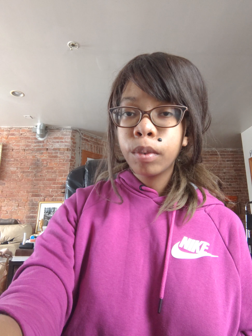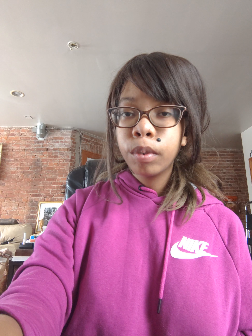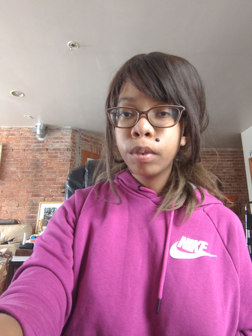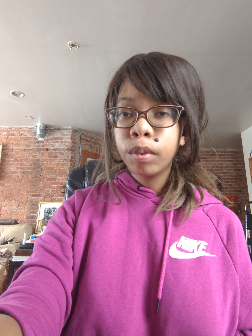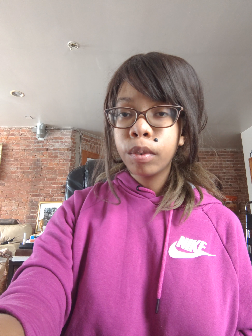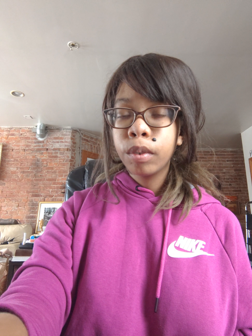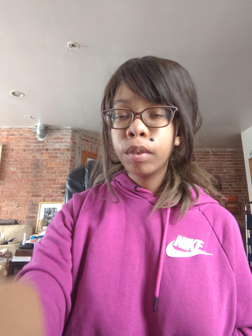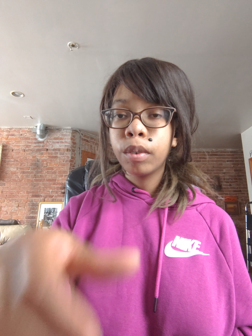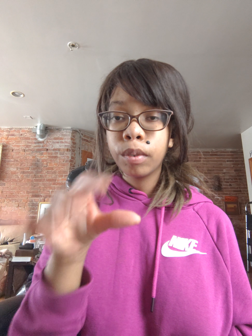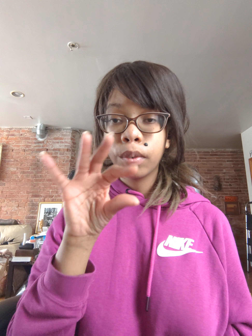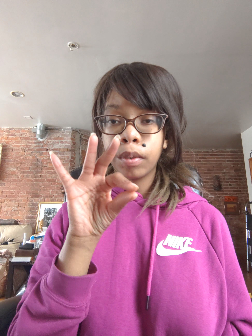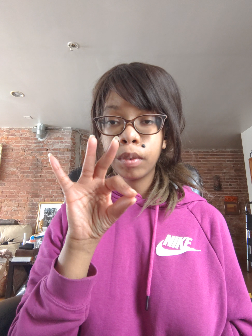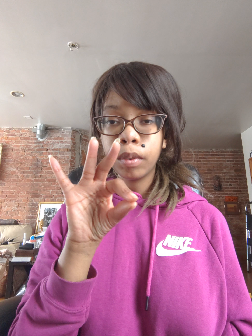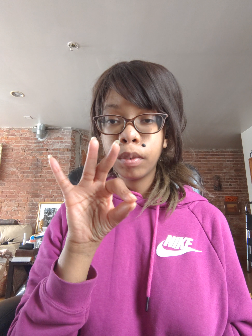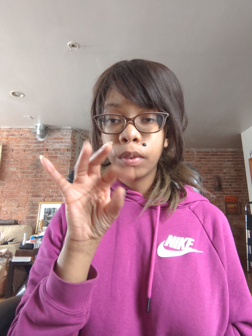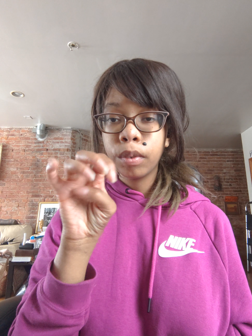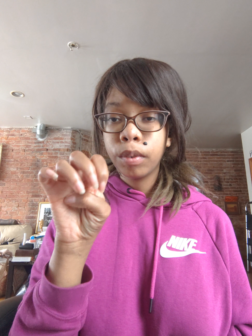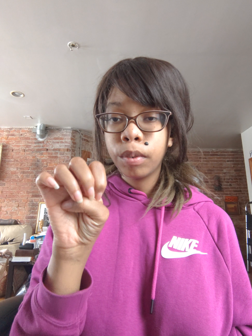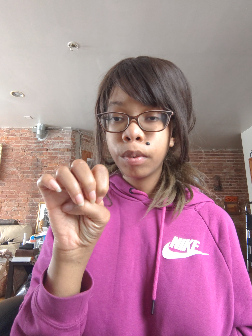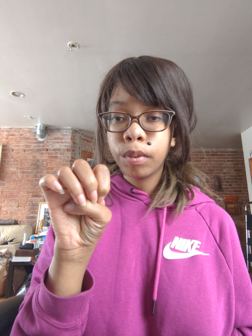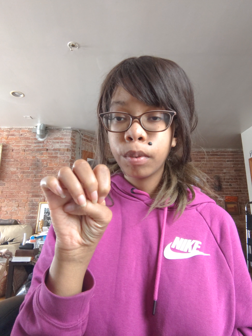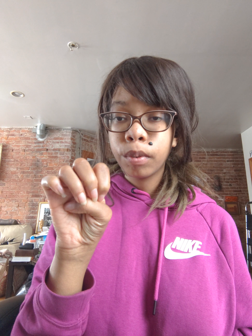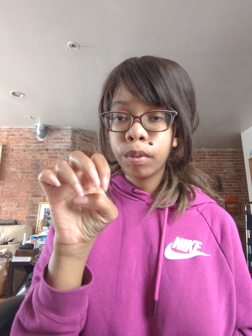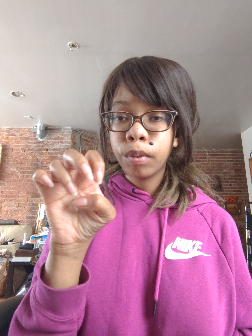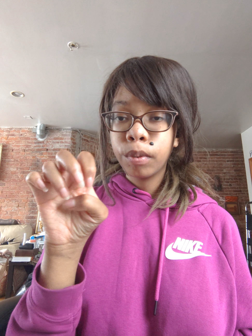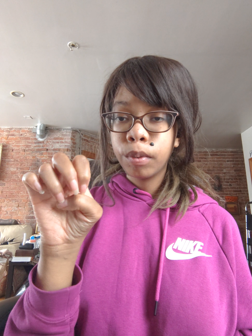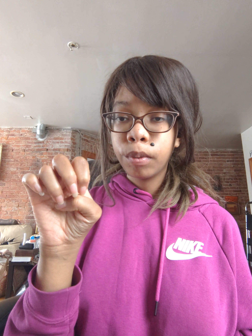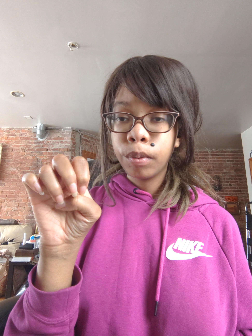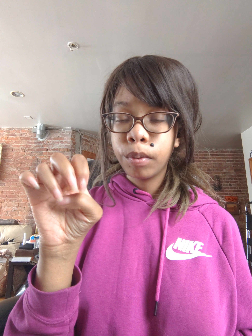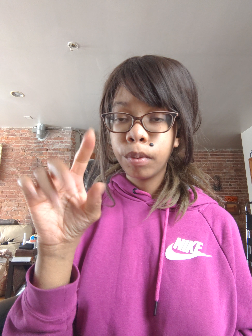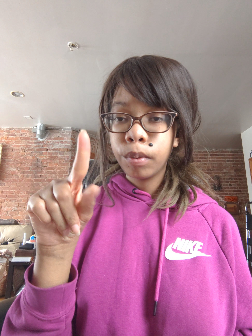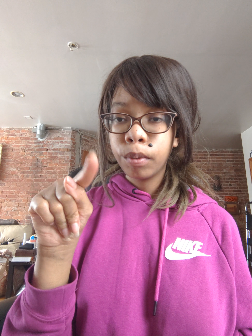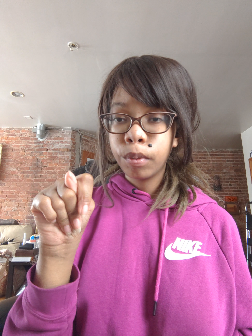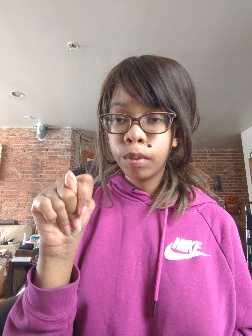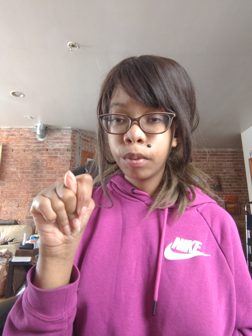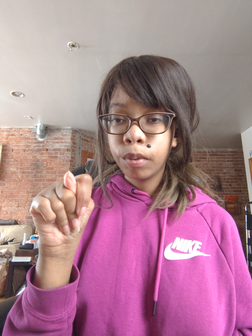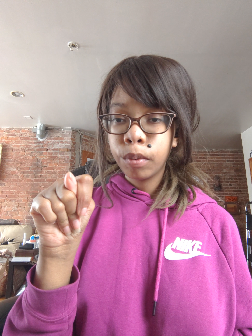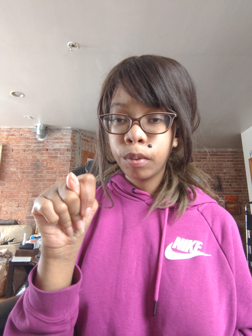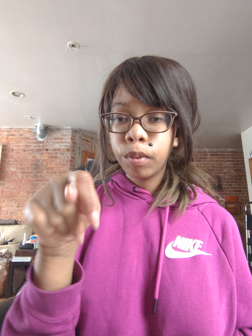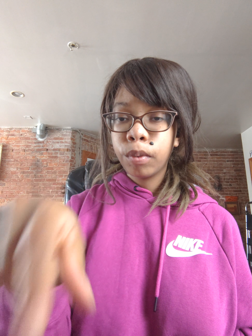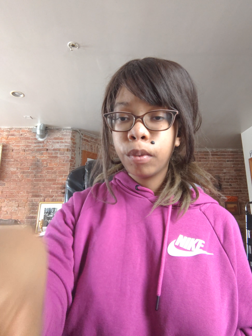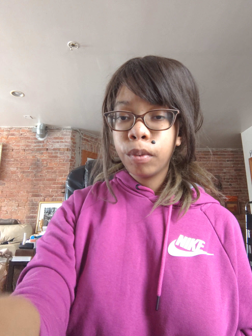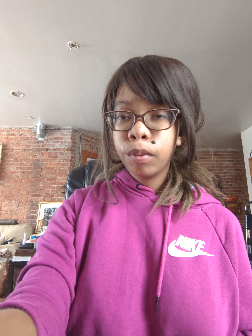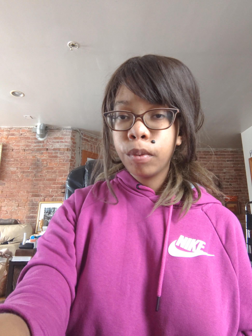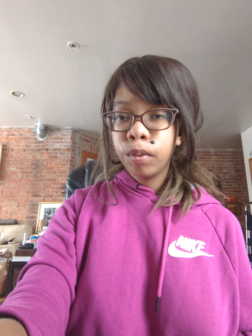feet